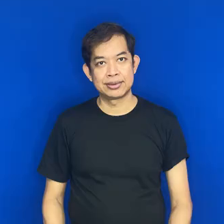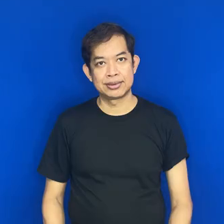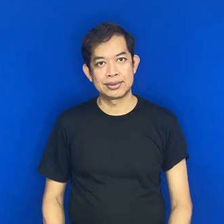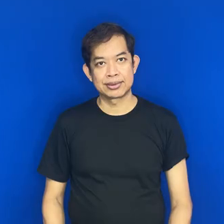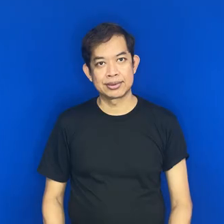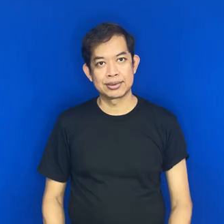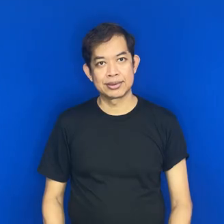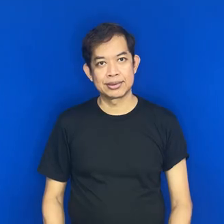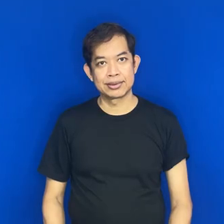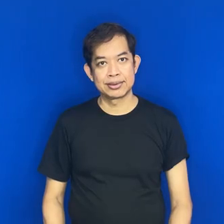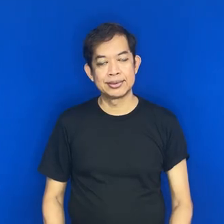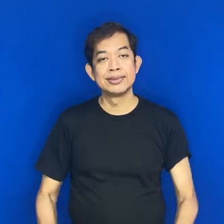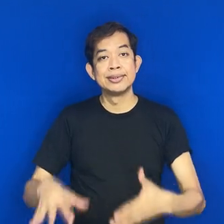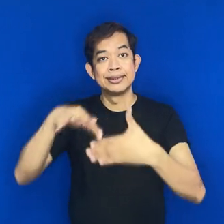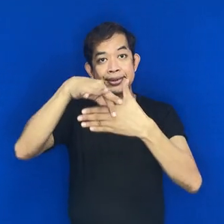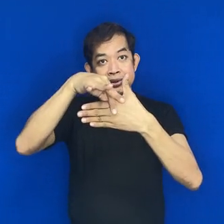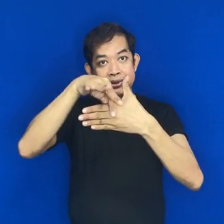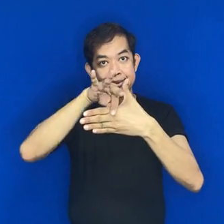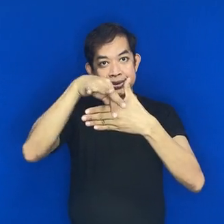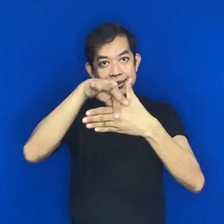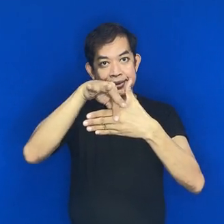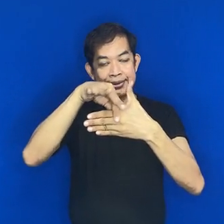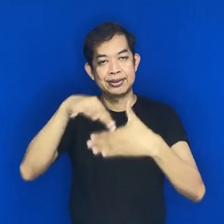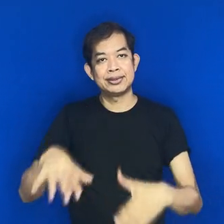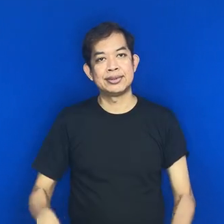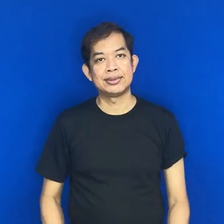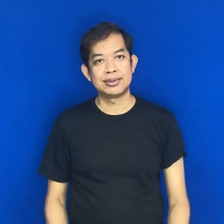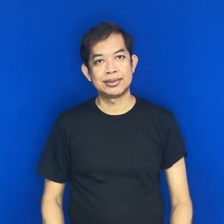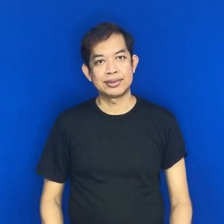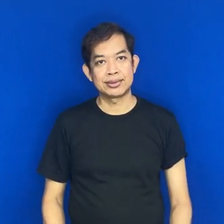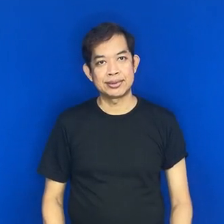meat